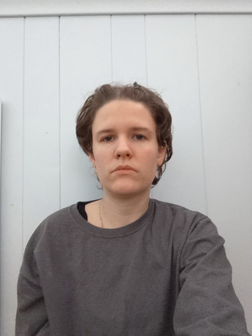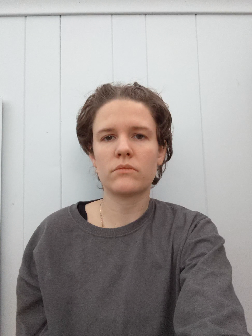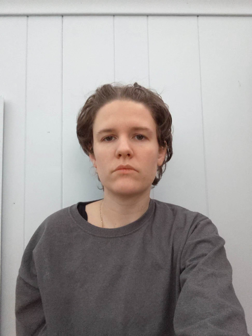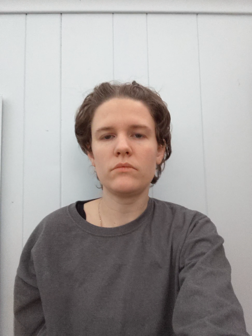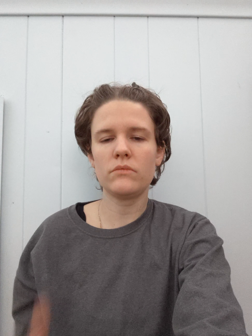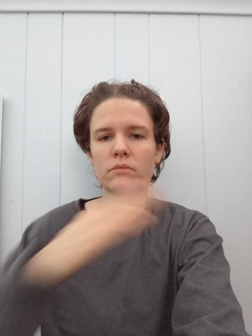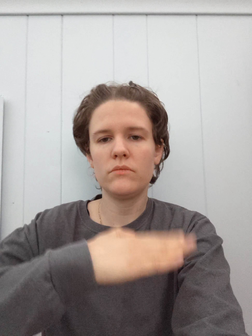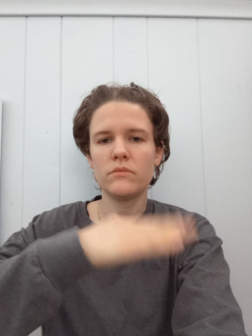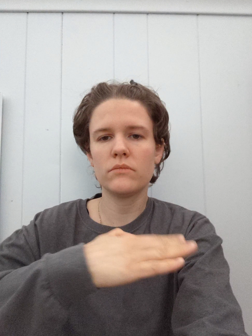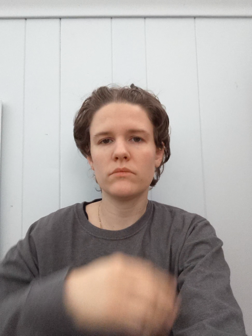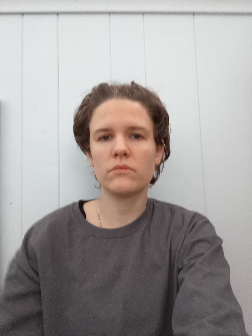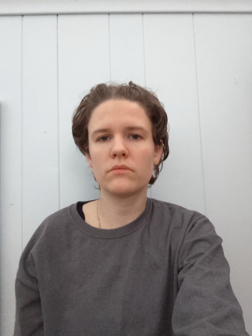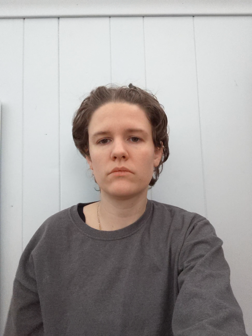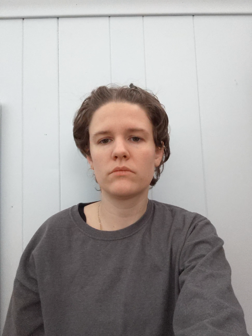table